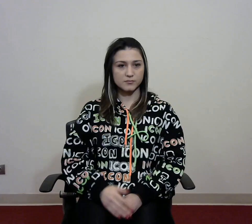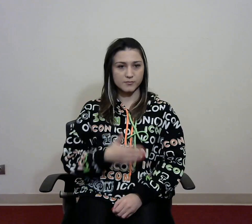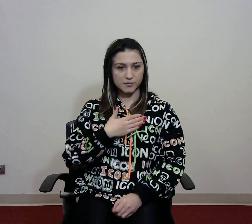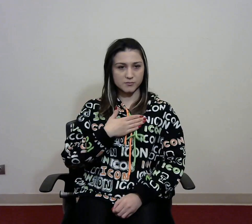mən